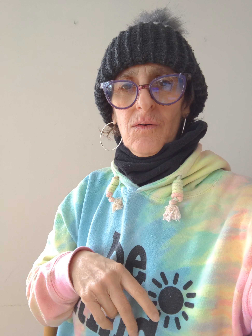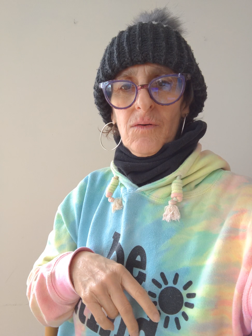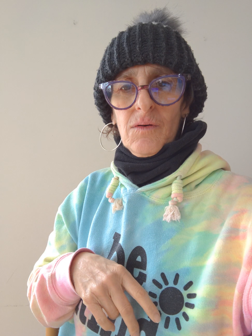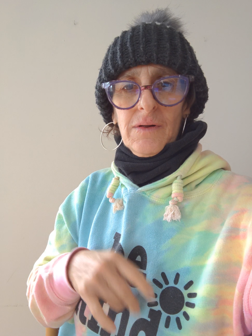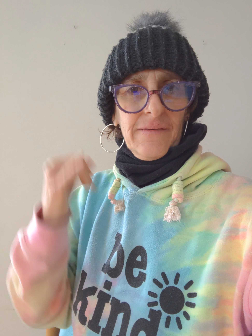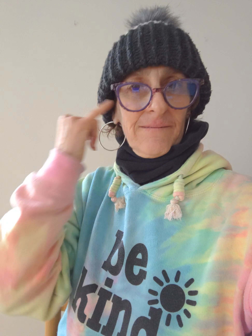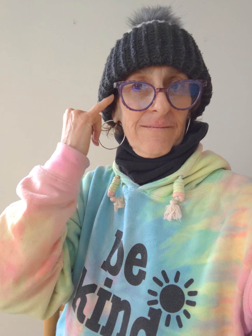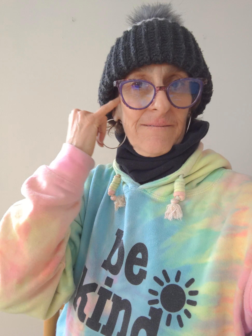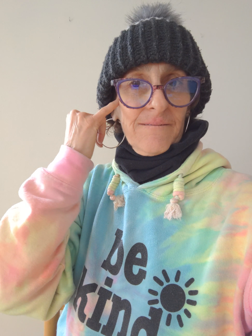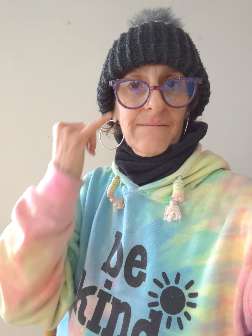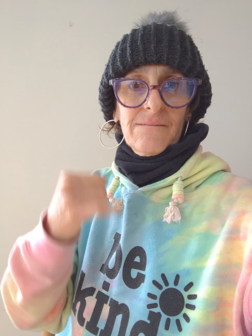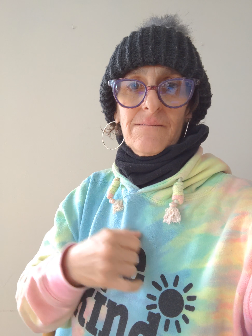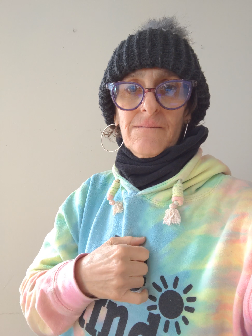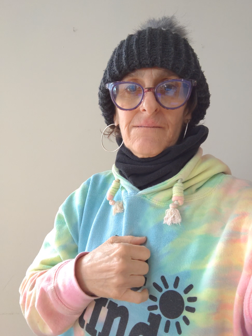if